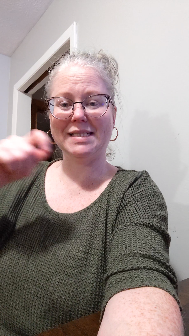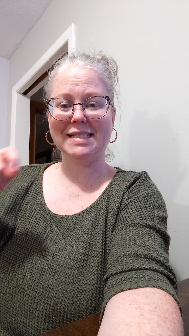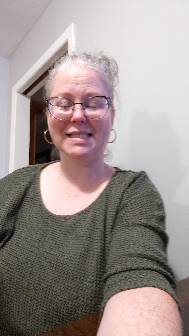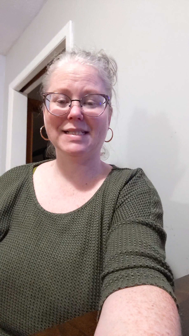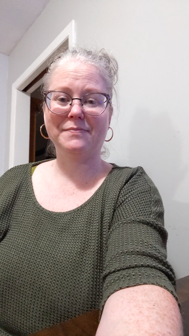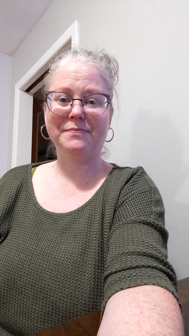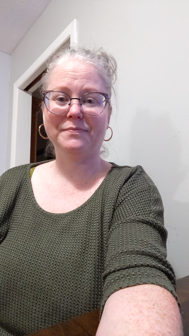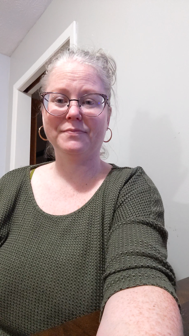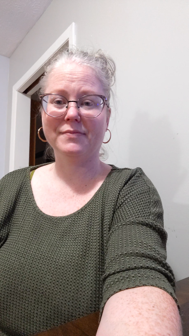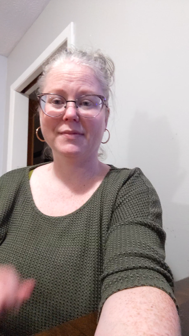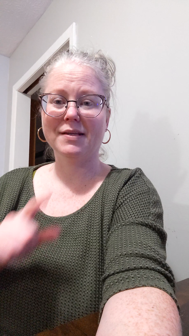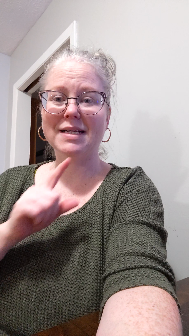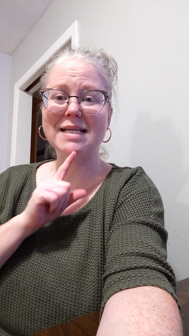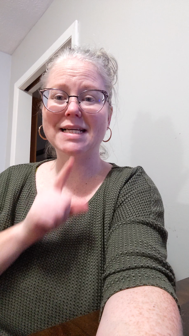is